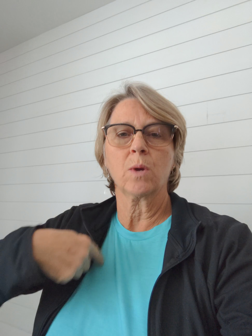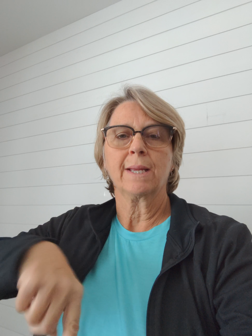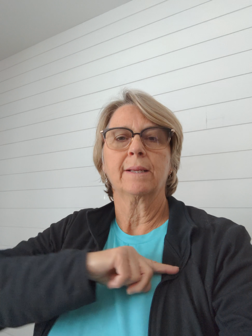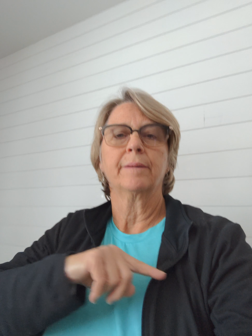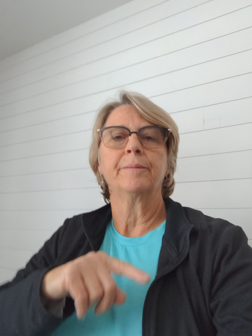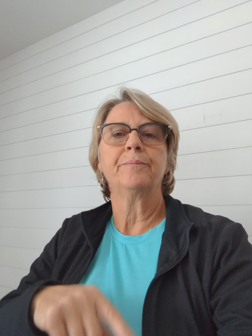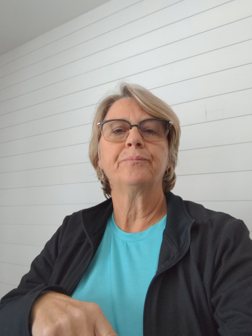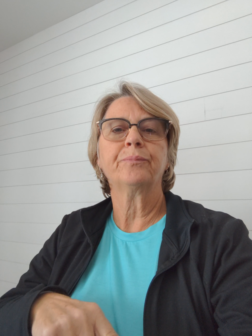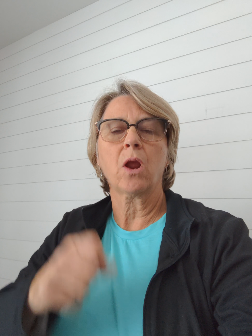we